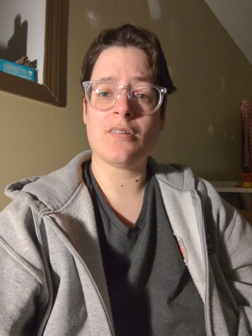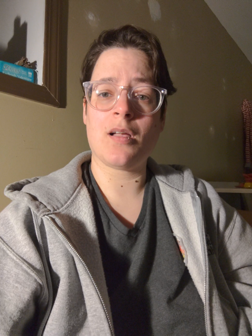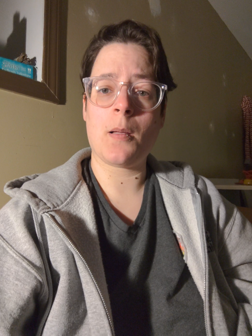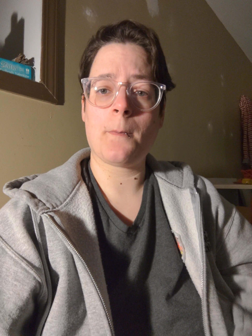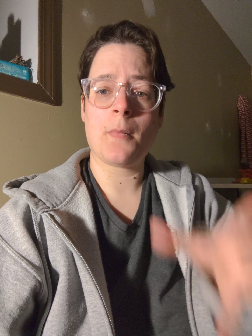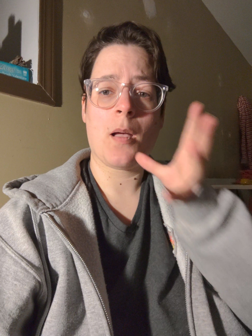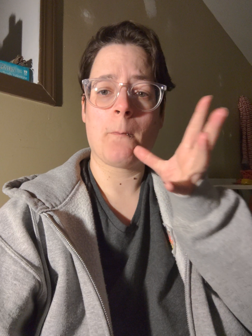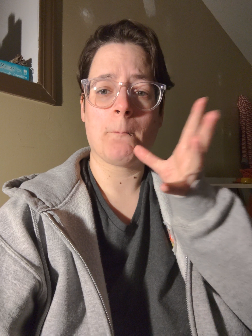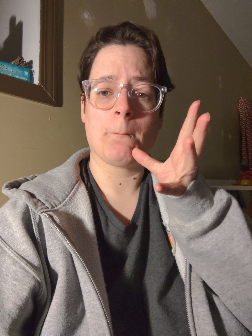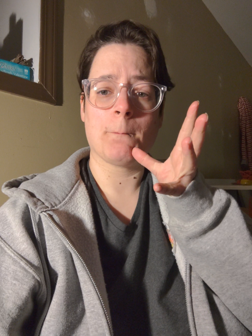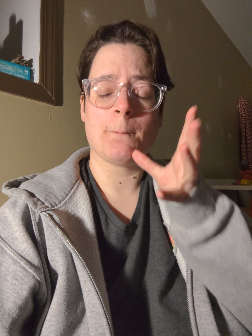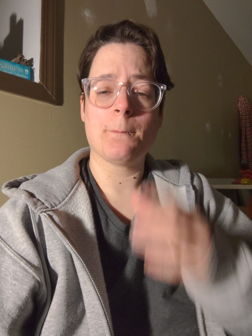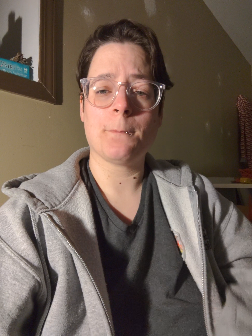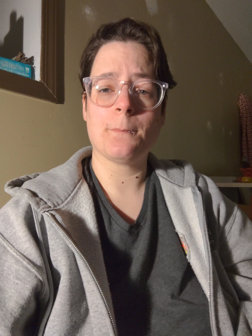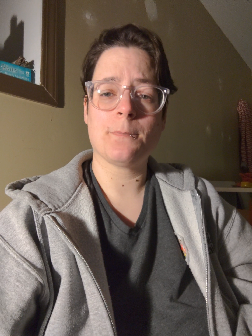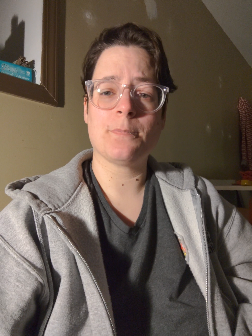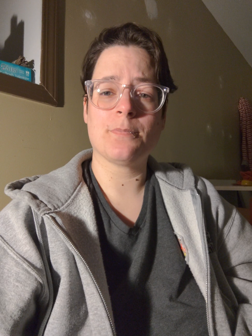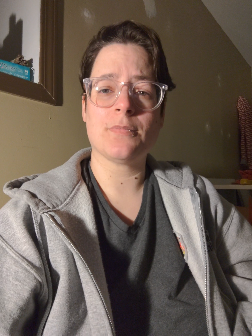mom